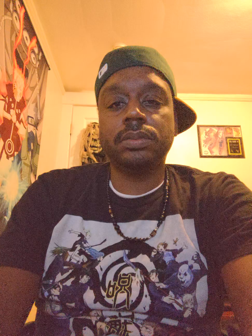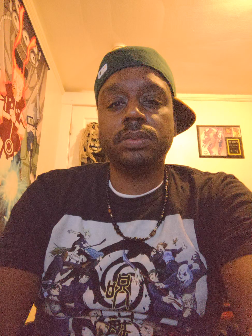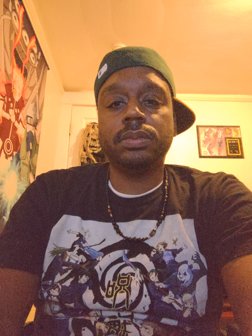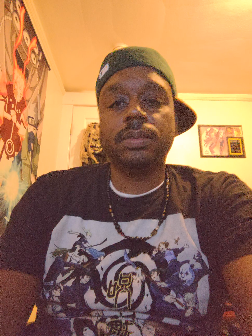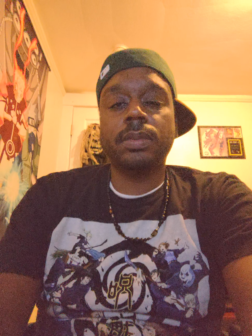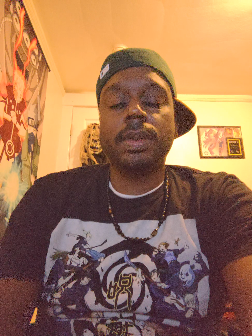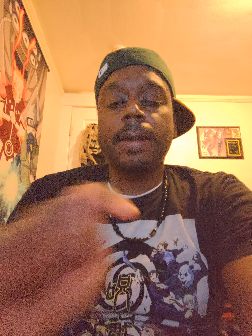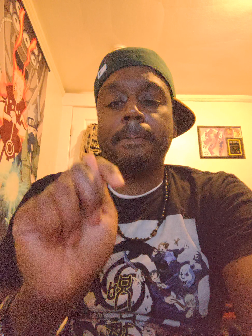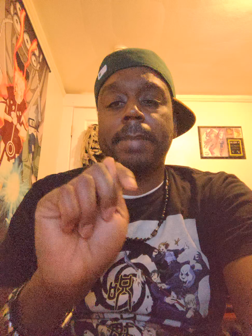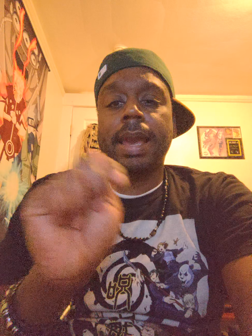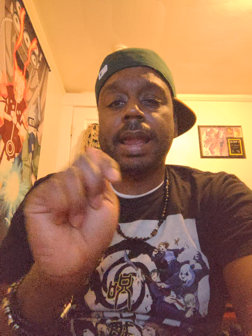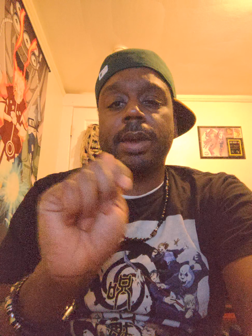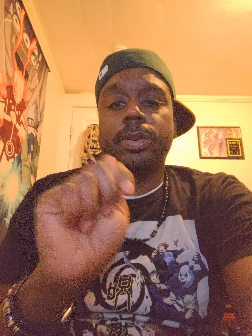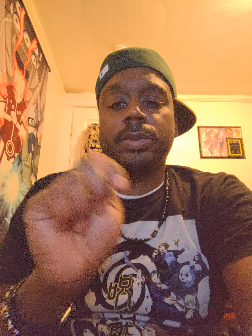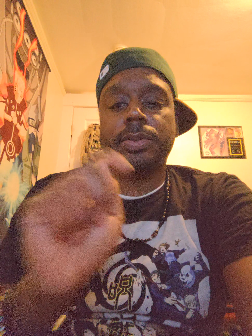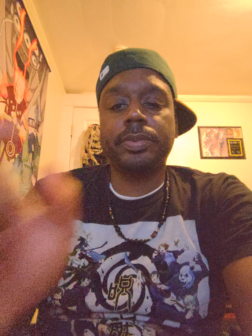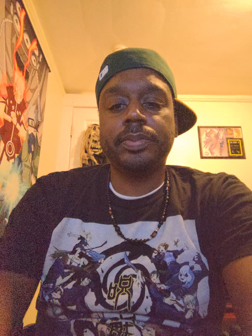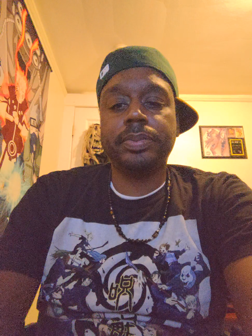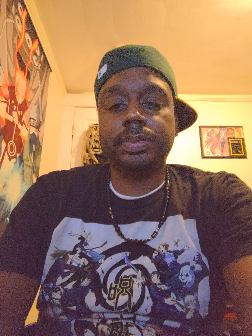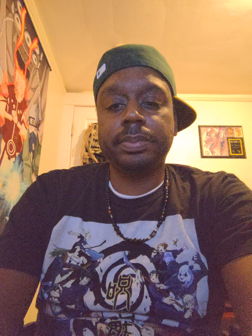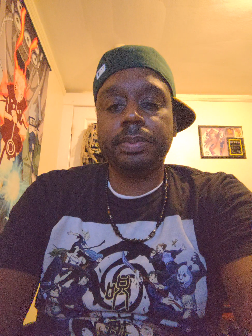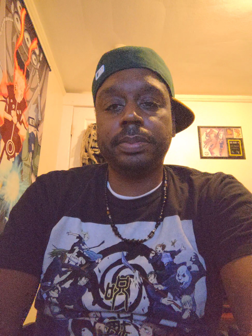potty